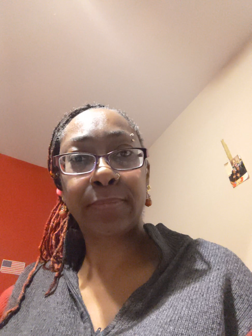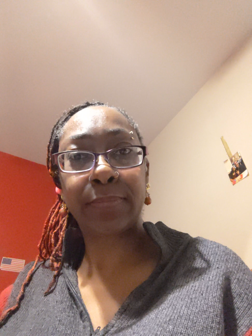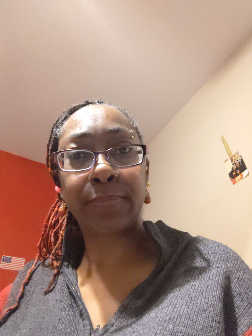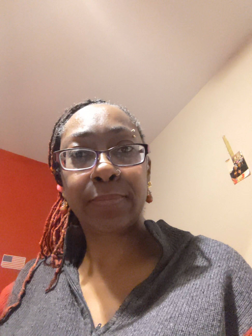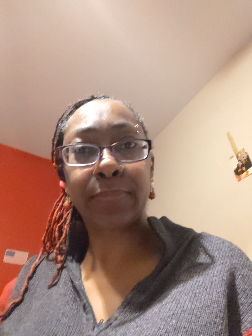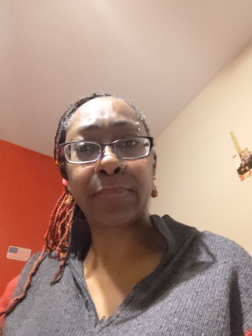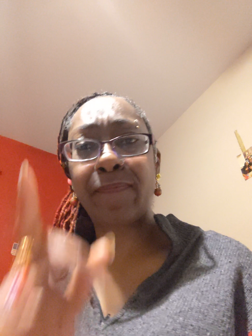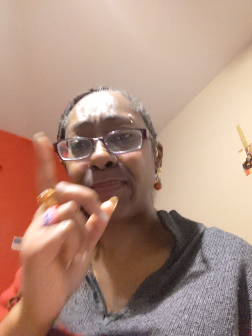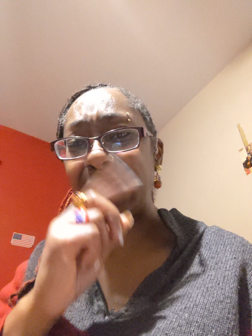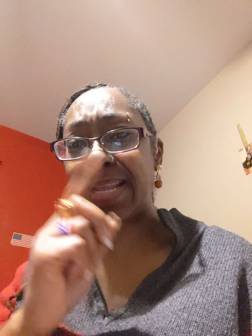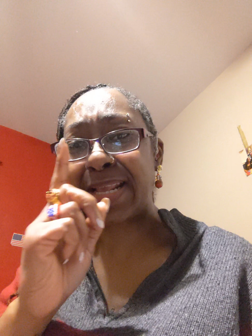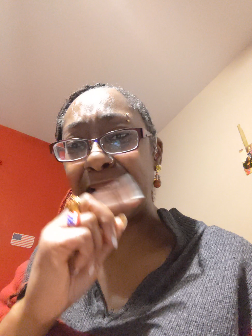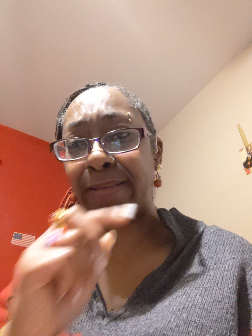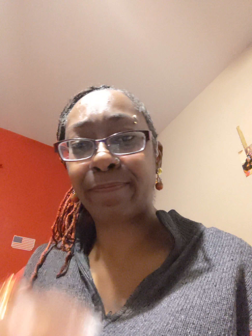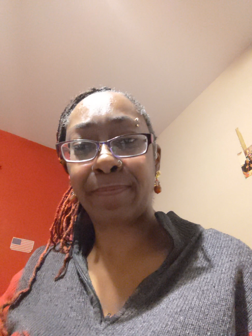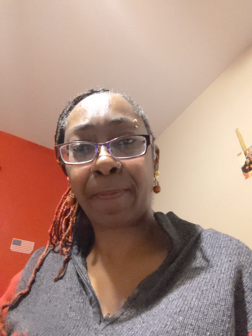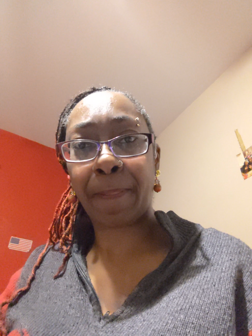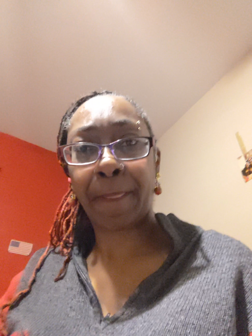pretend